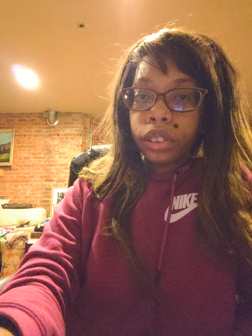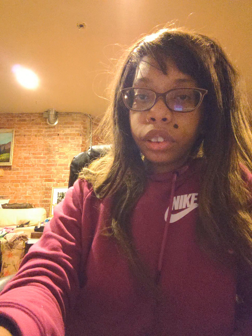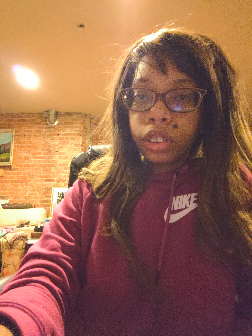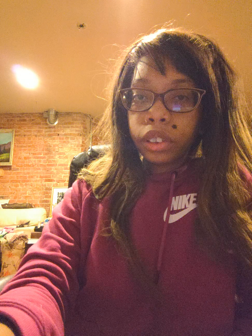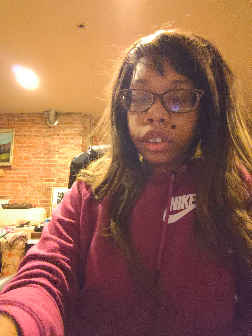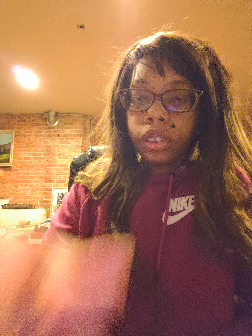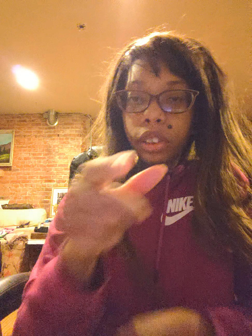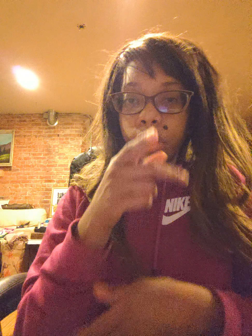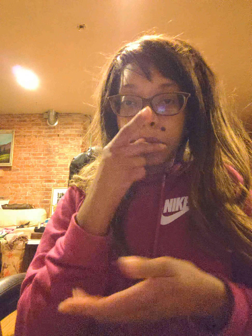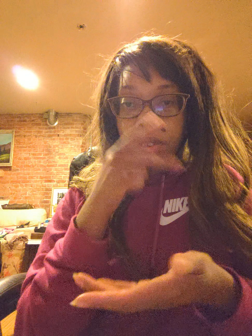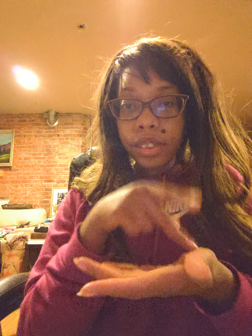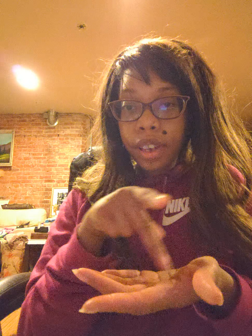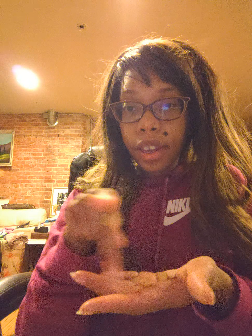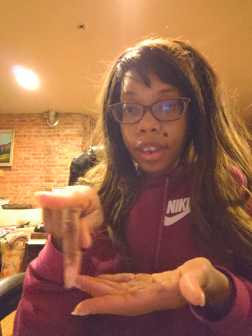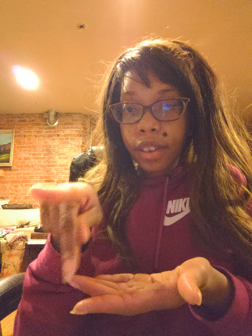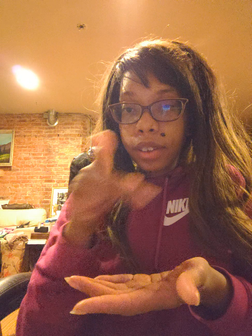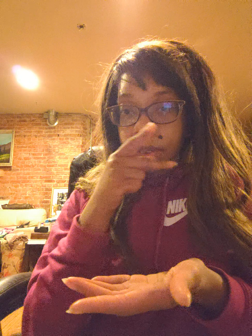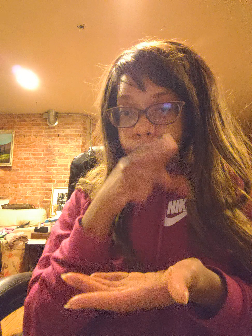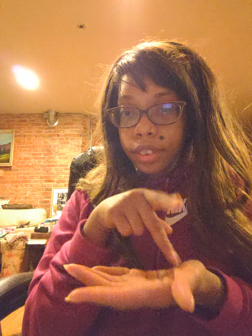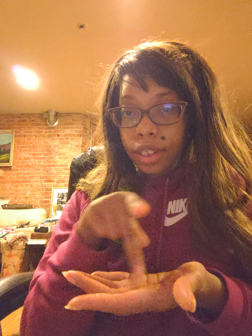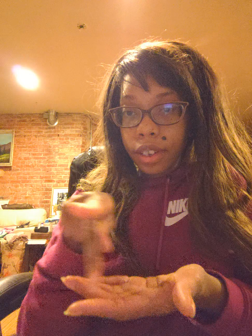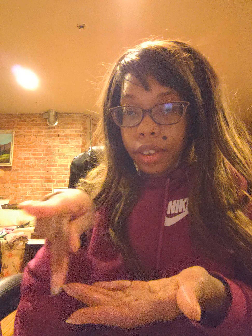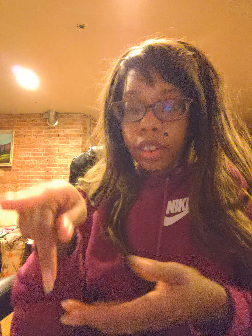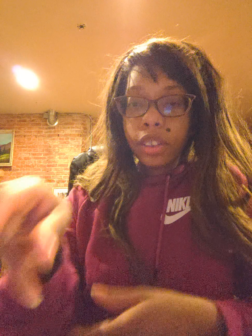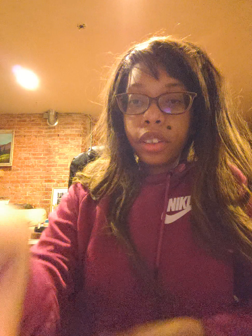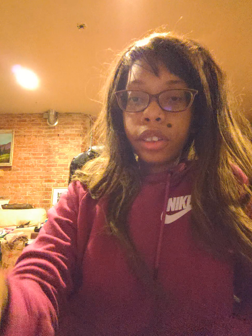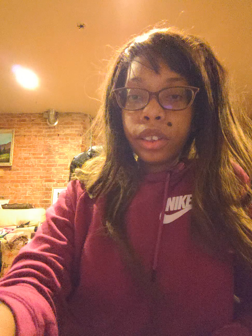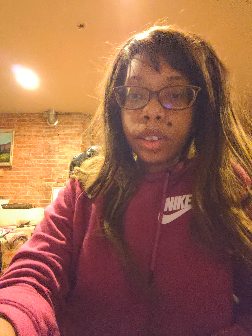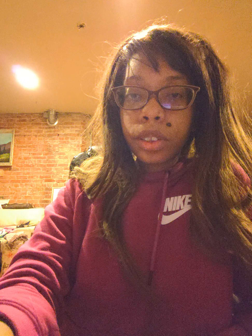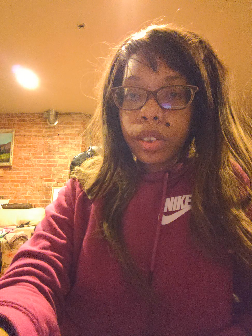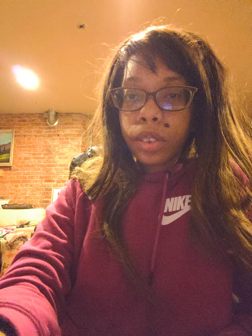pencil